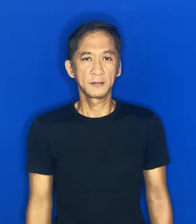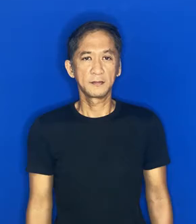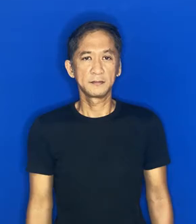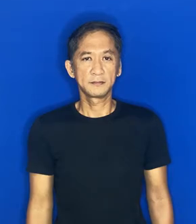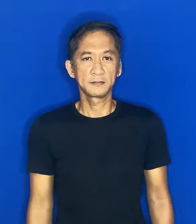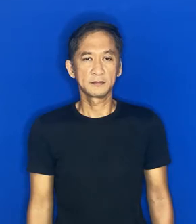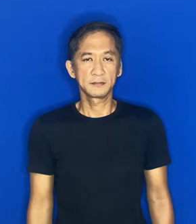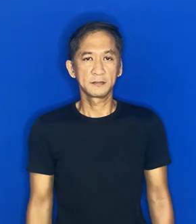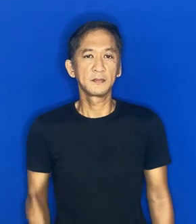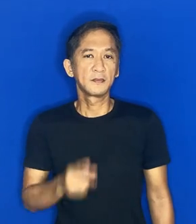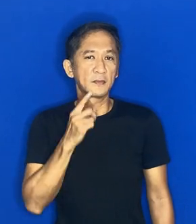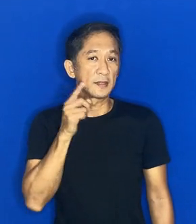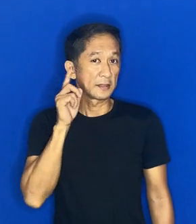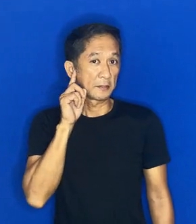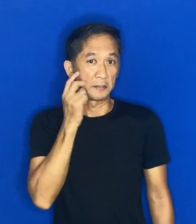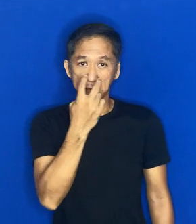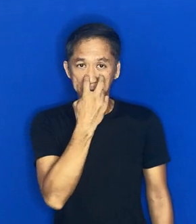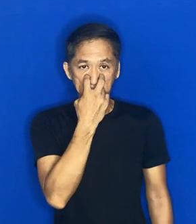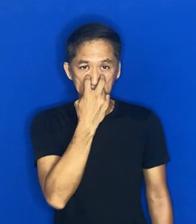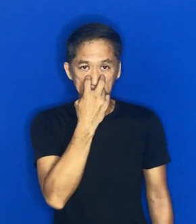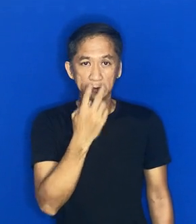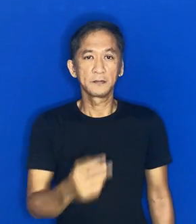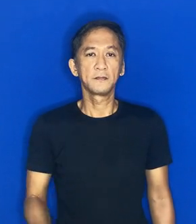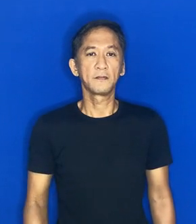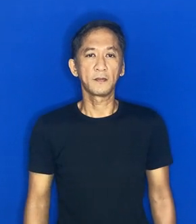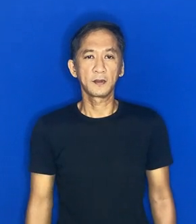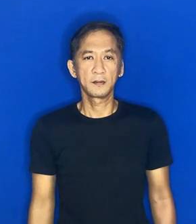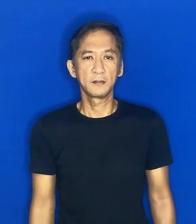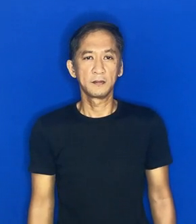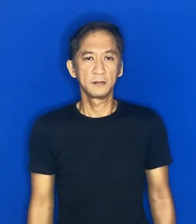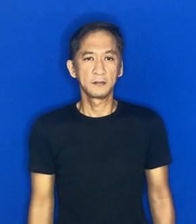deaf blind